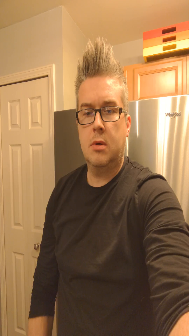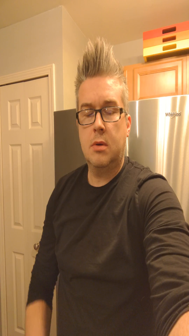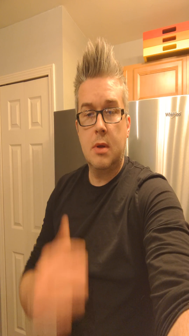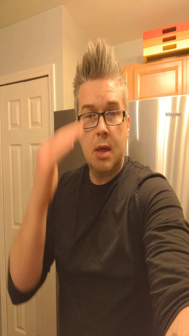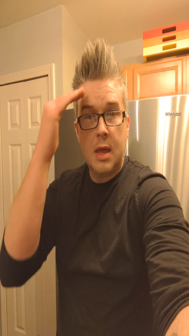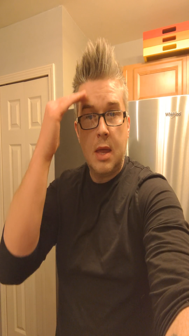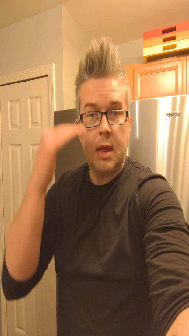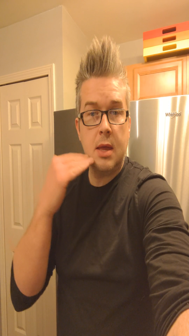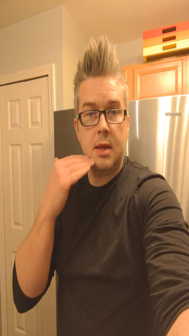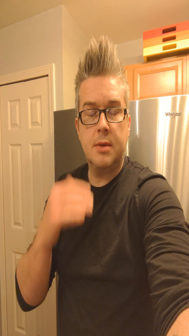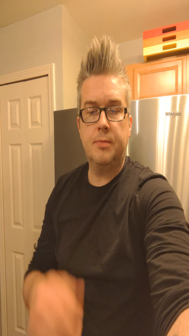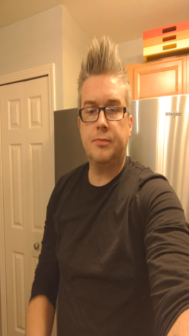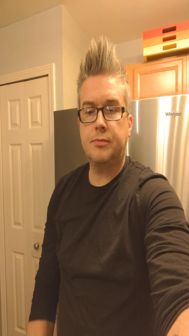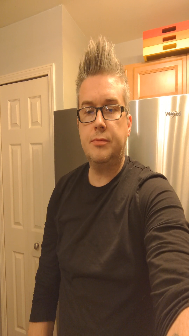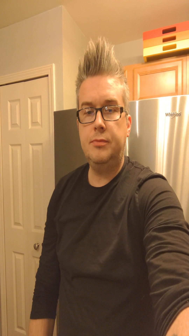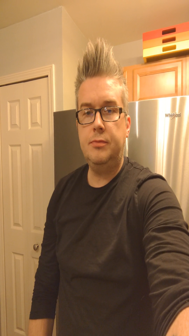head